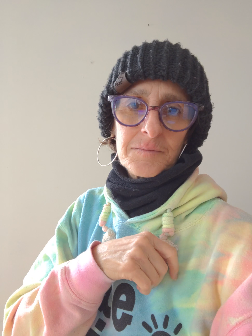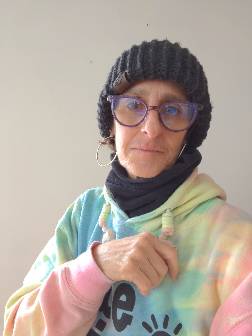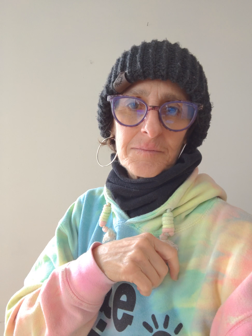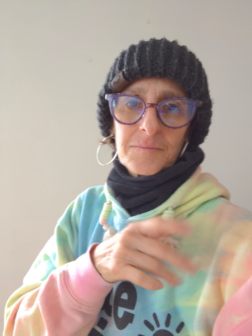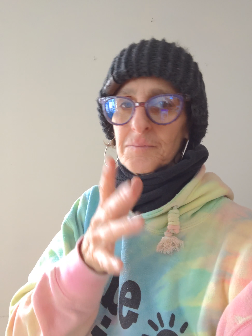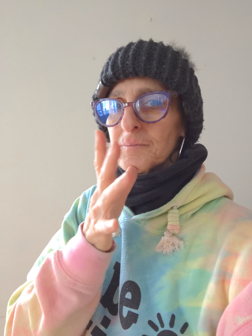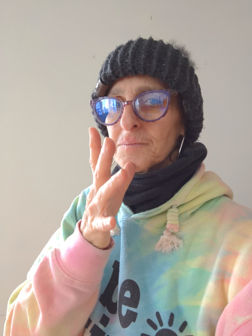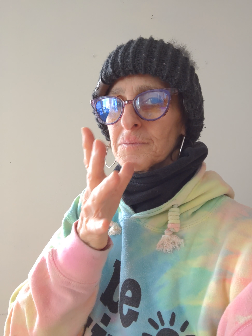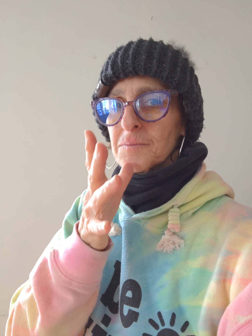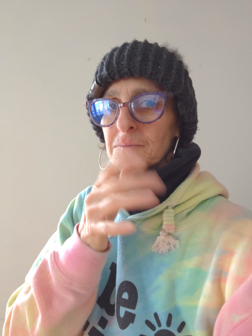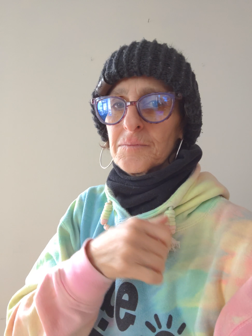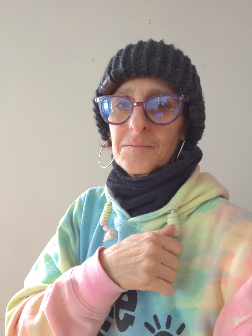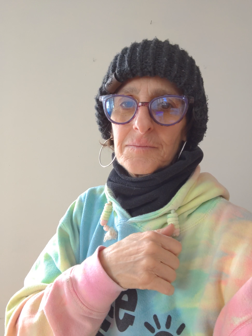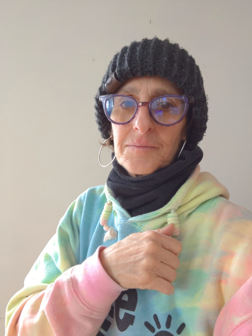mom